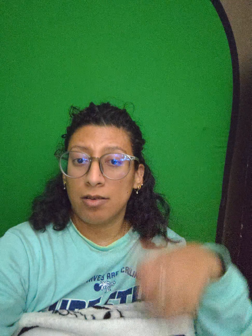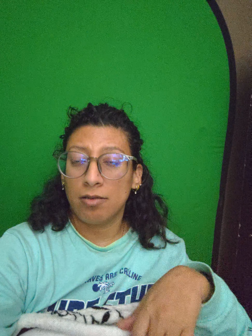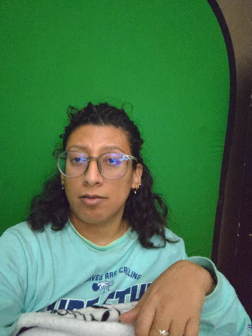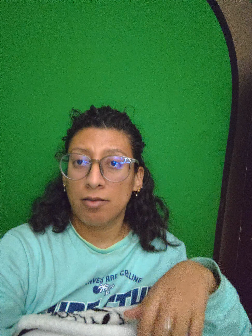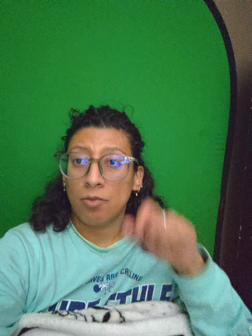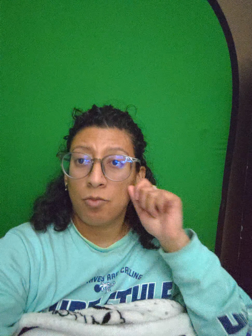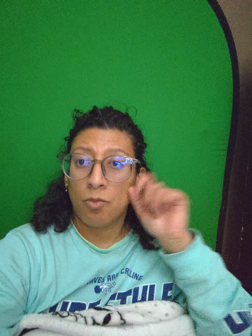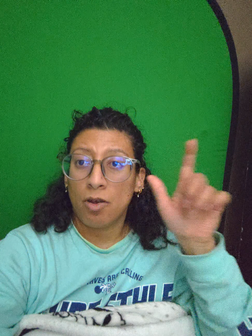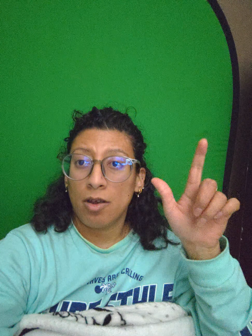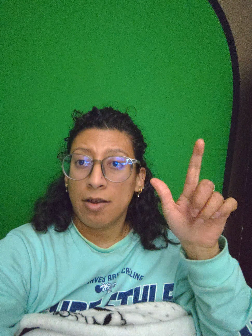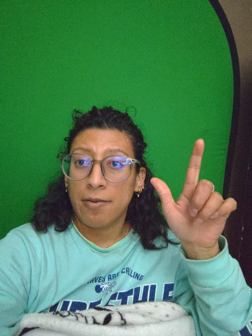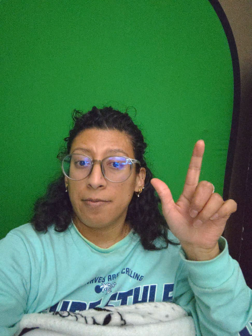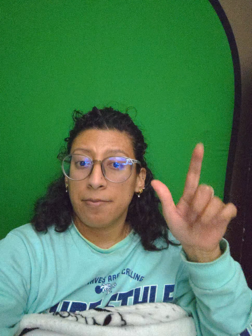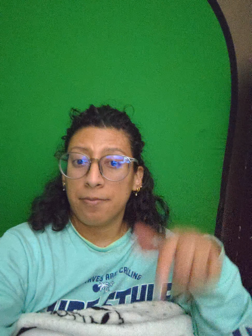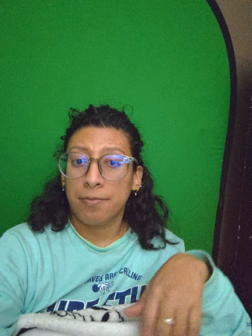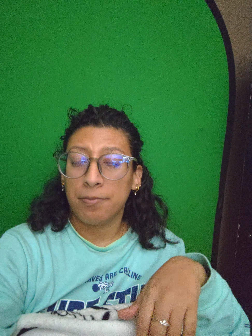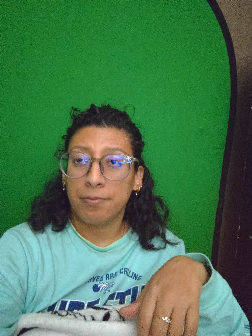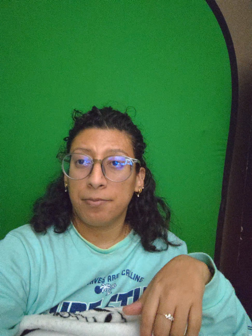wake